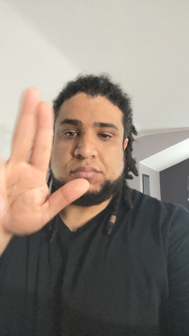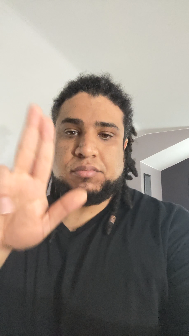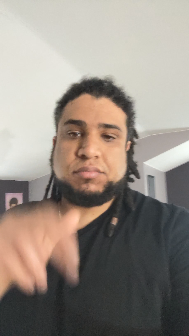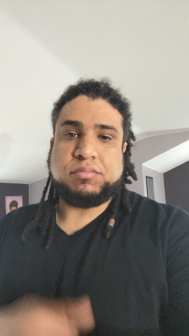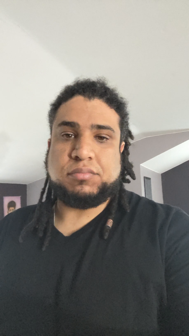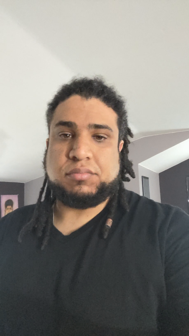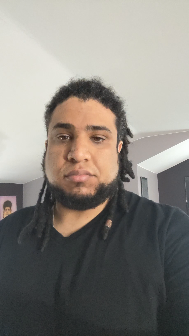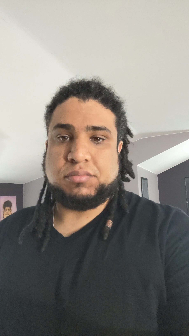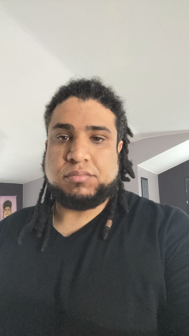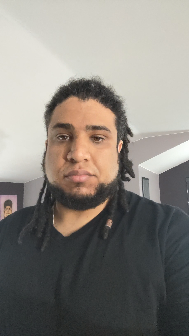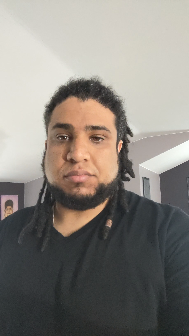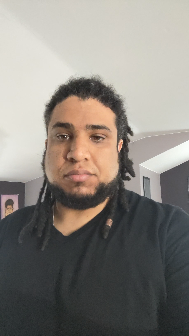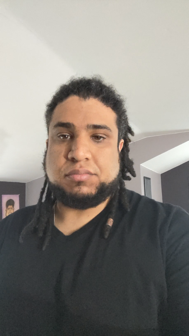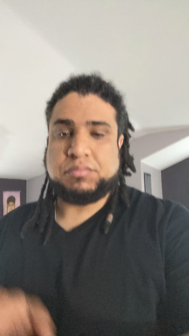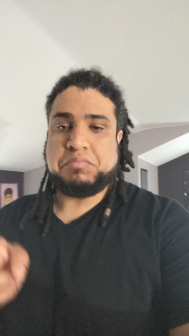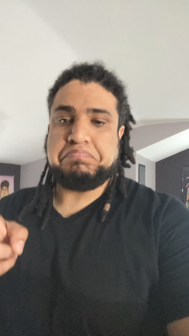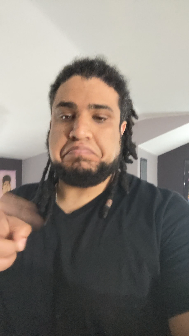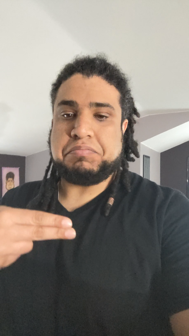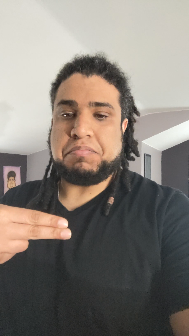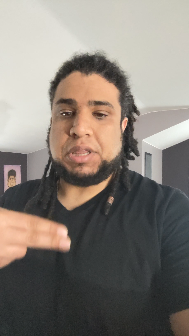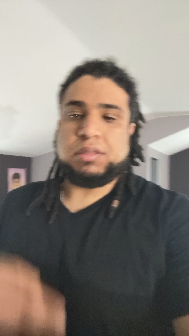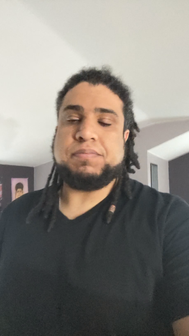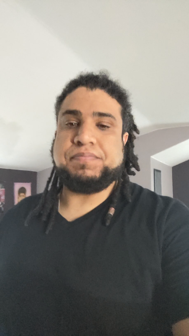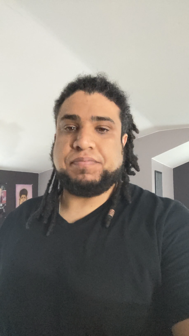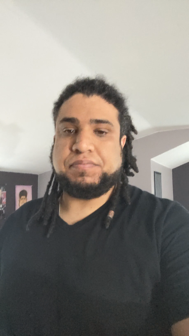belt